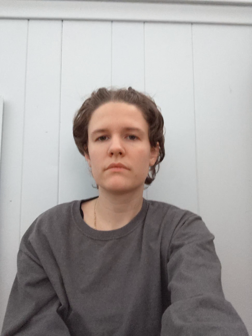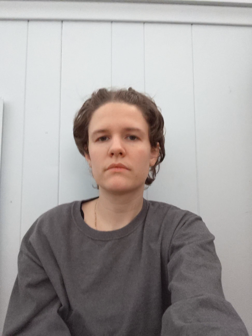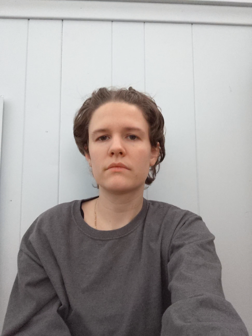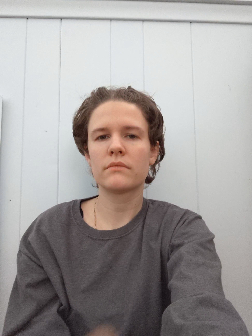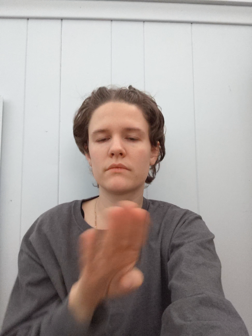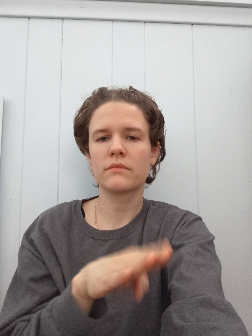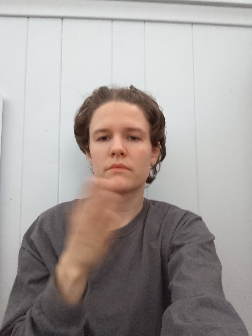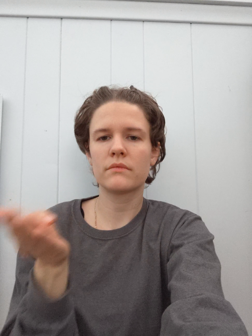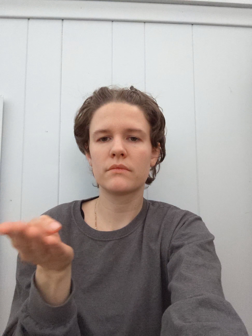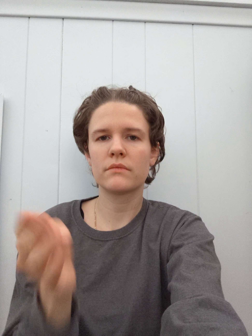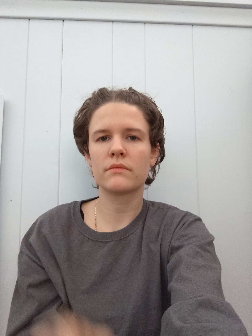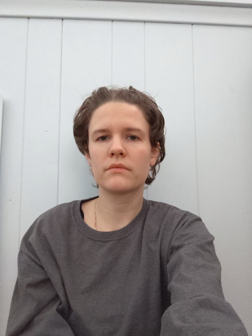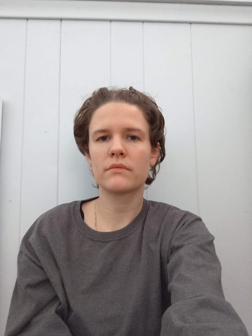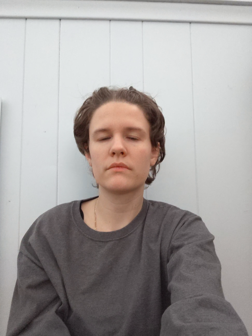open